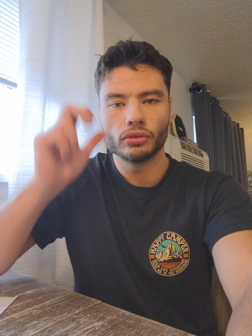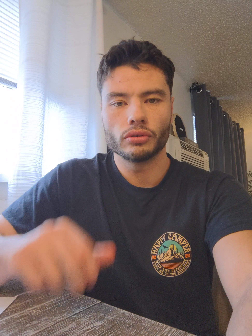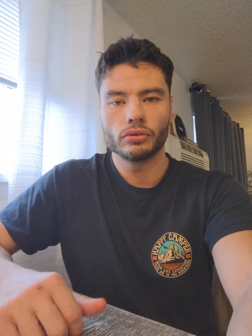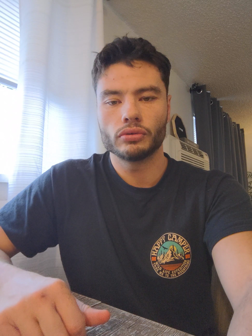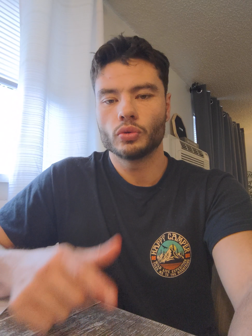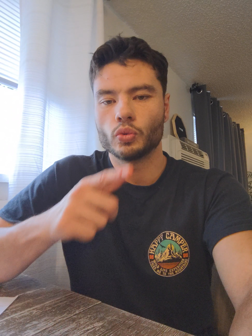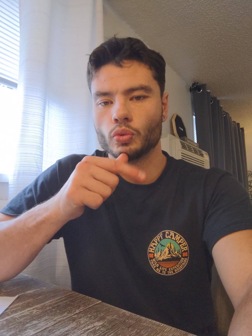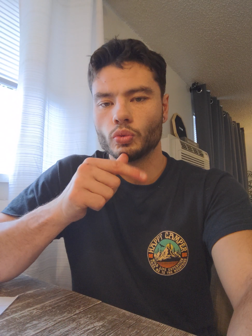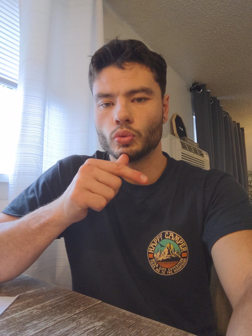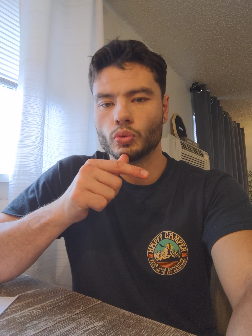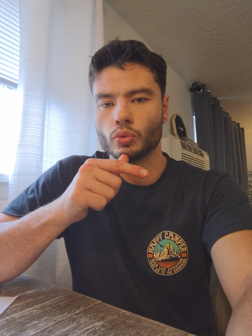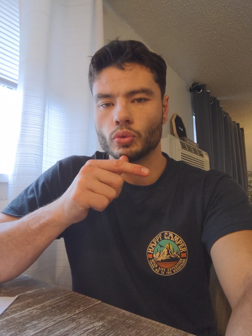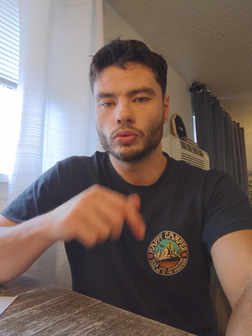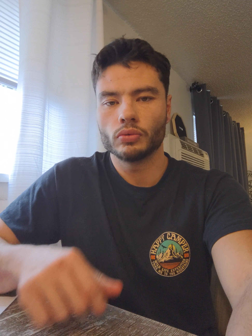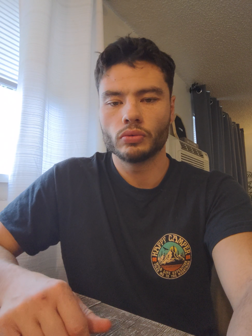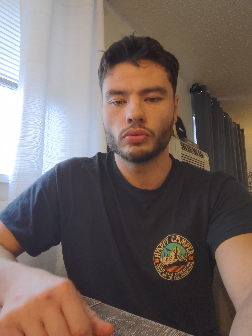who